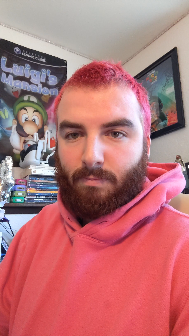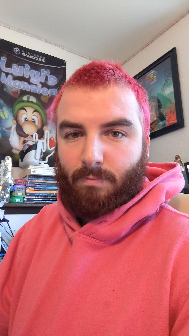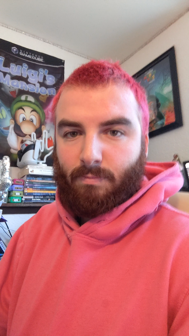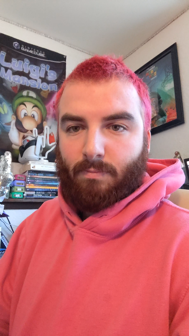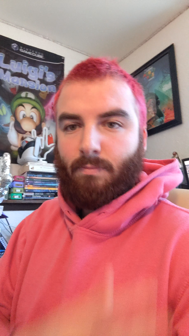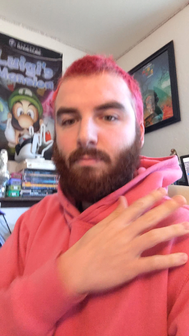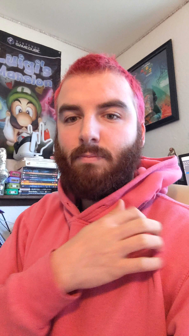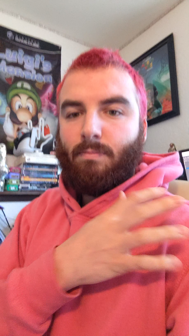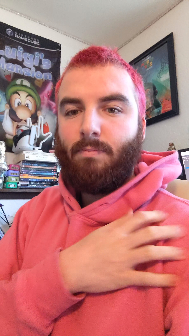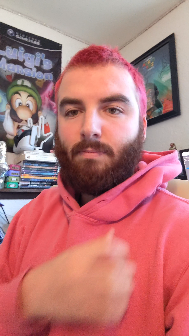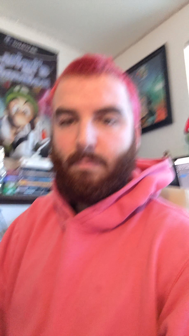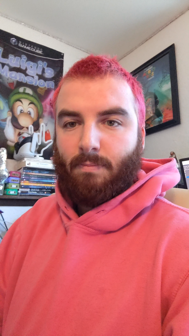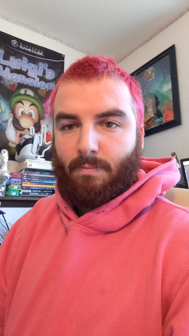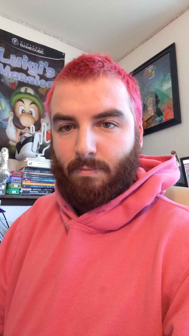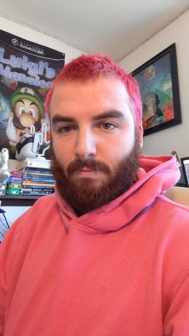bear